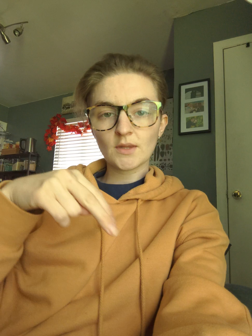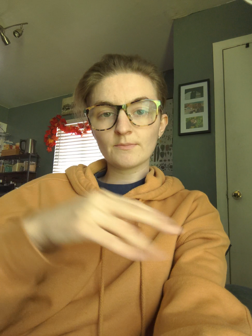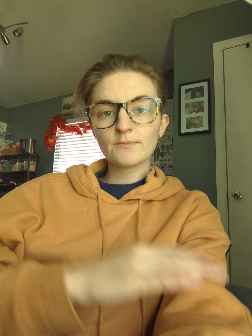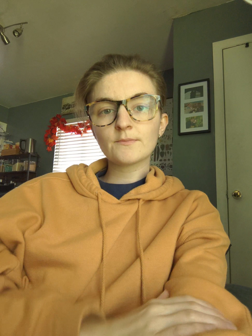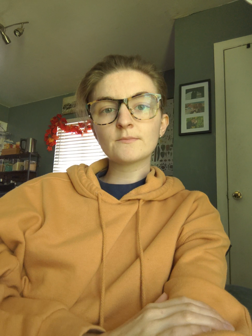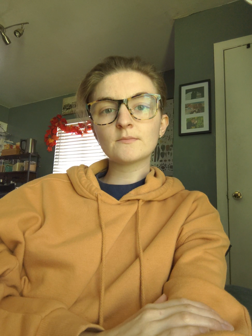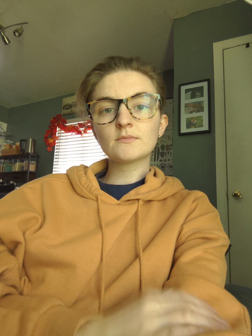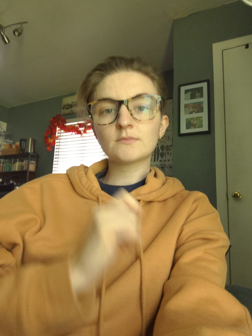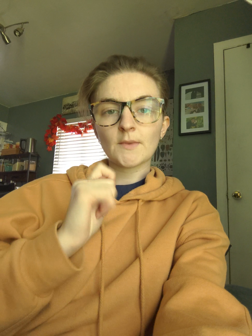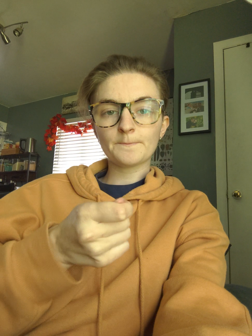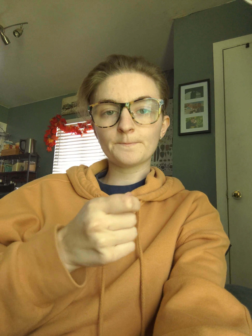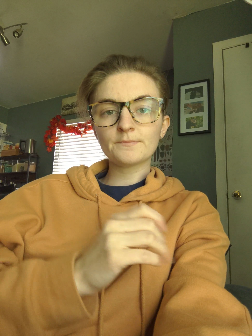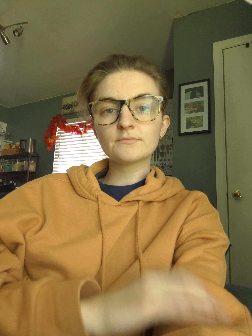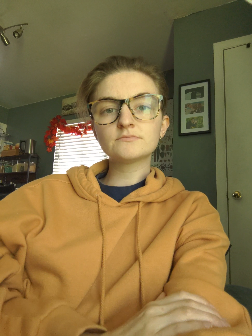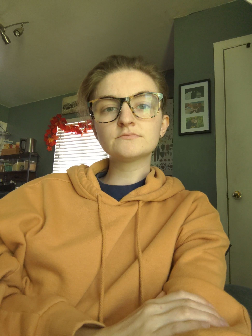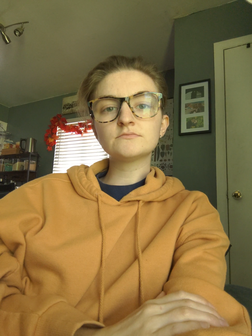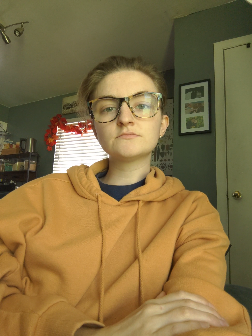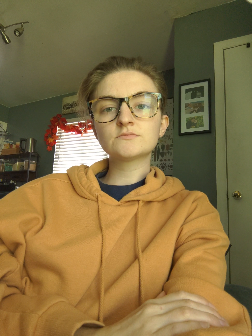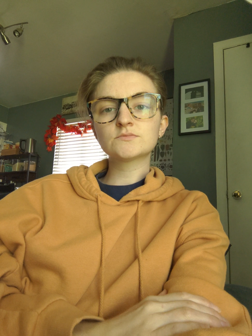hammer